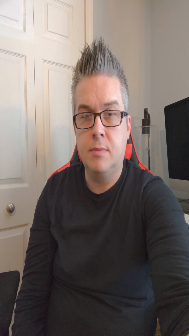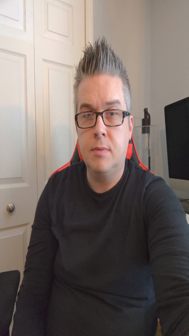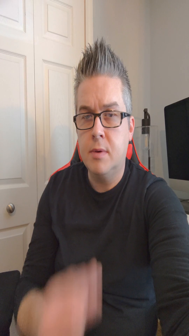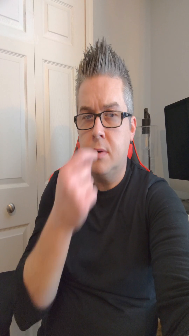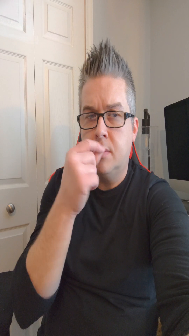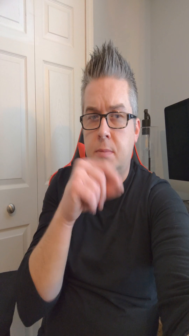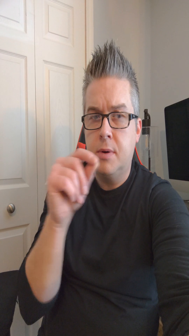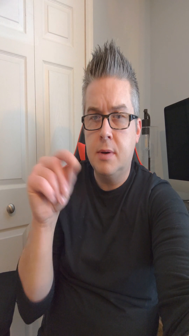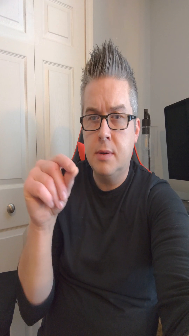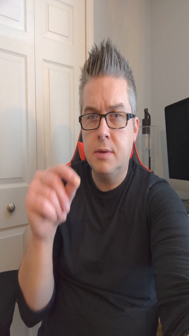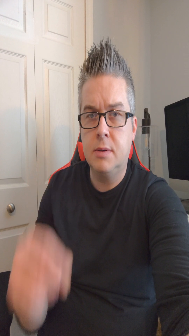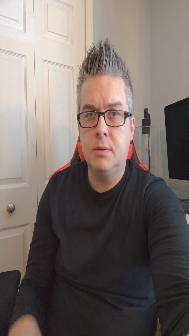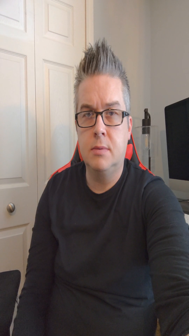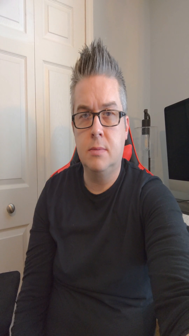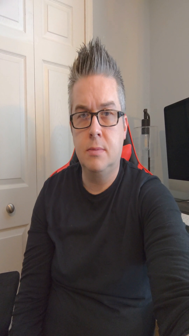pencil